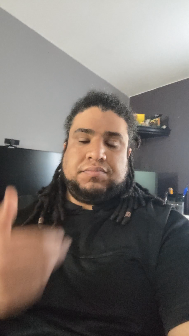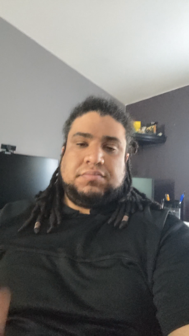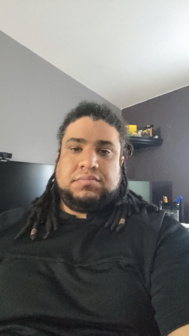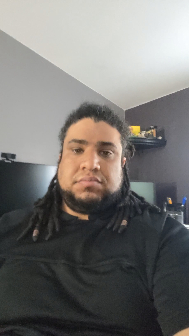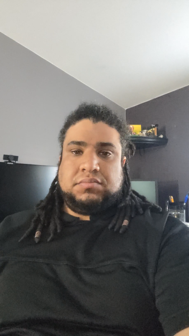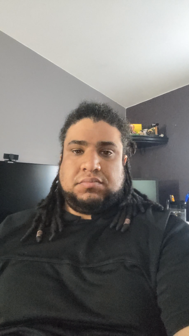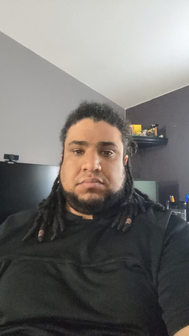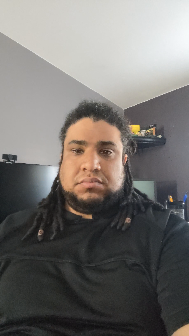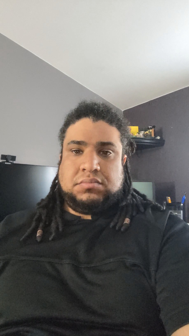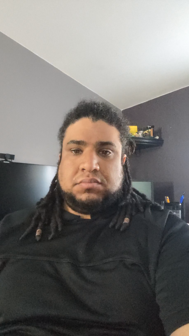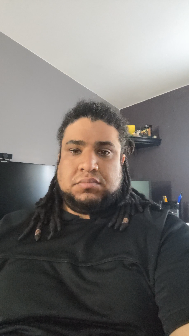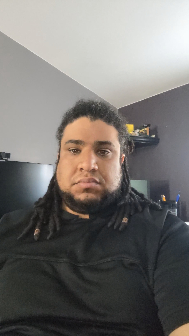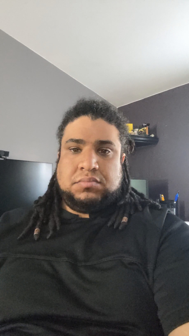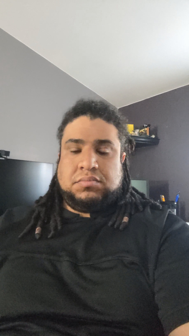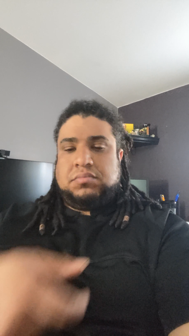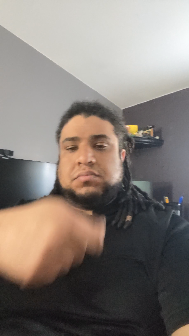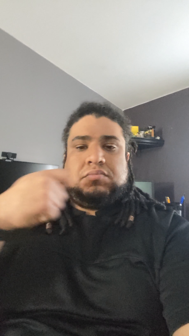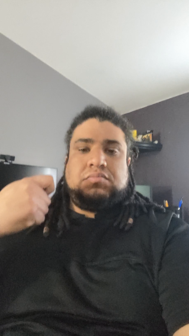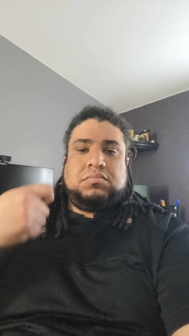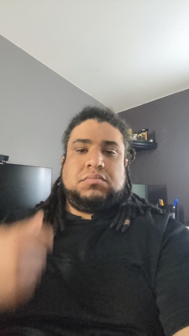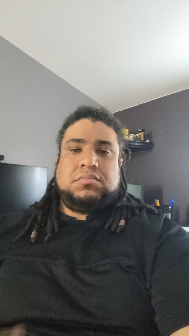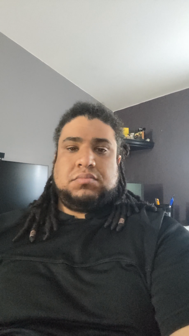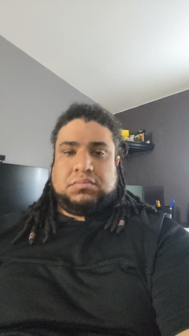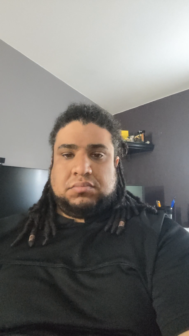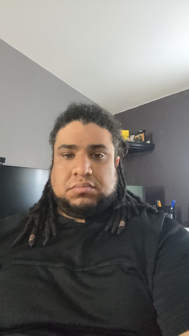pull